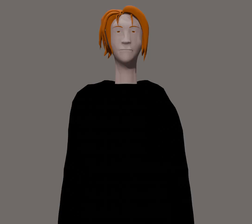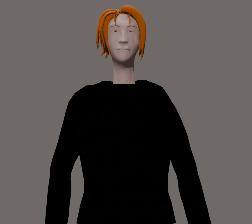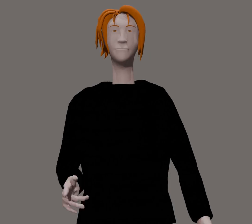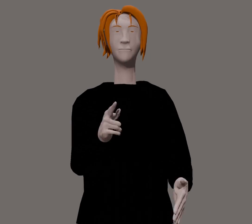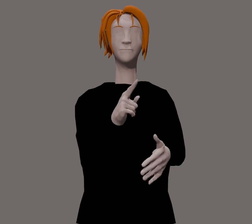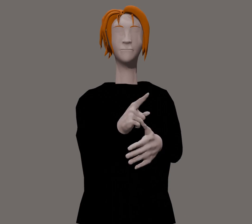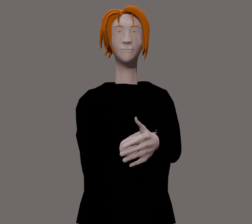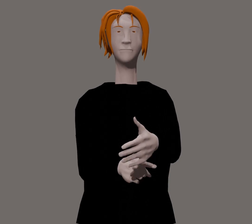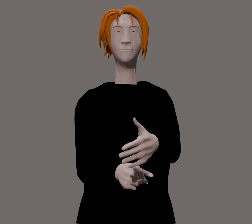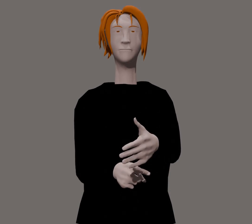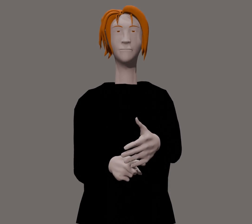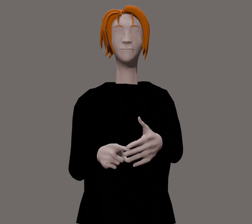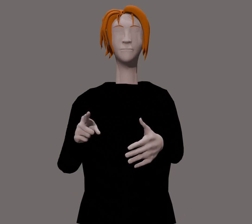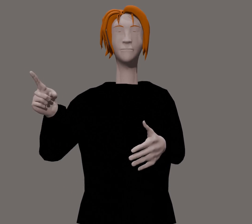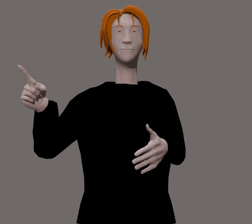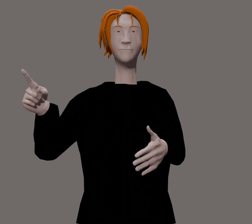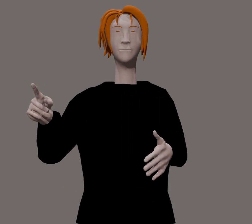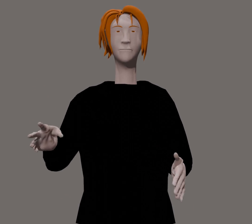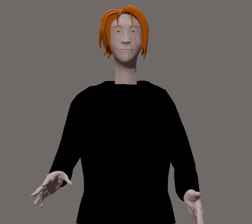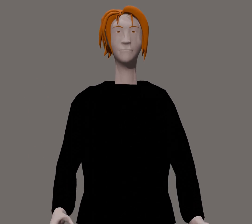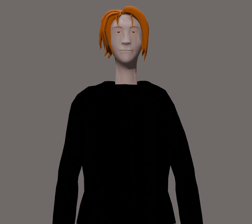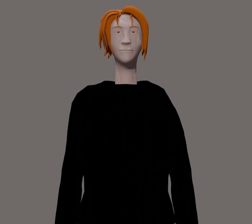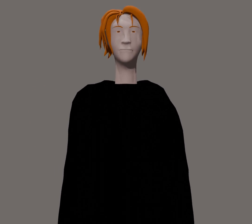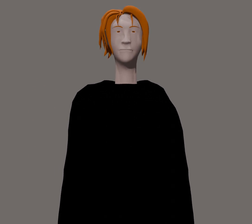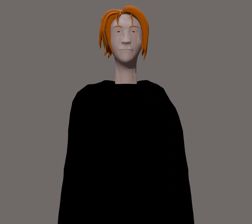Check